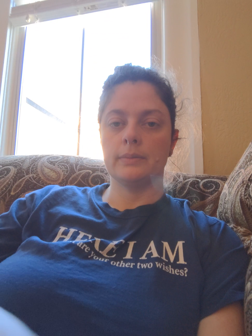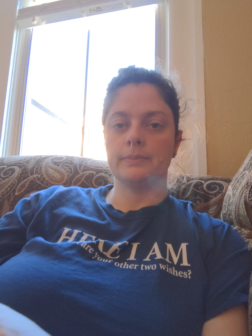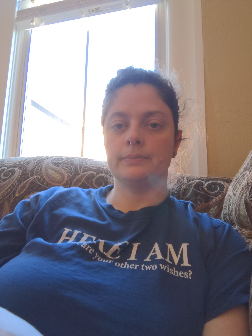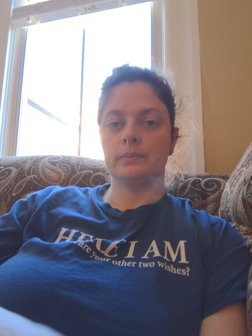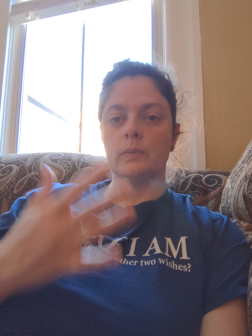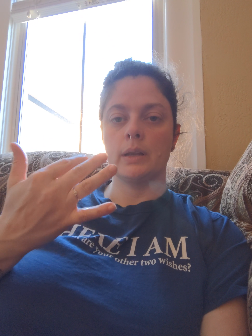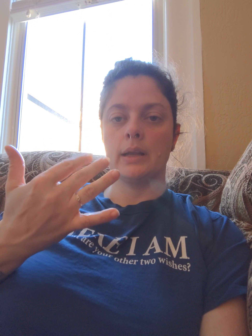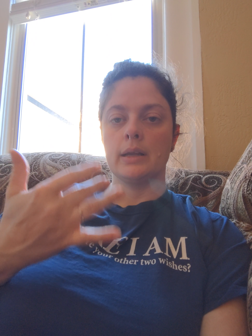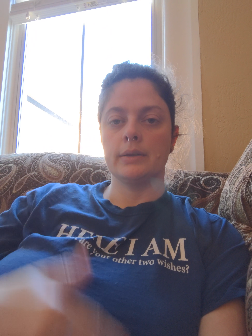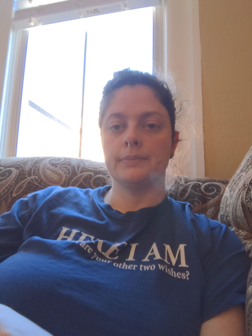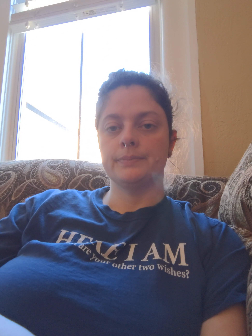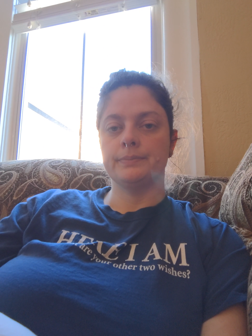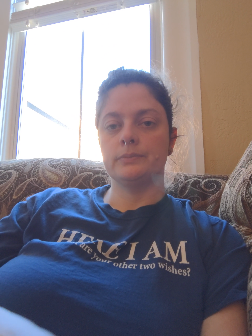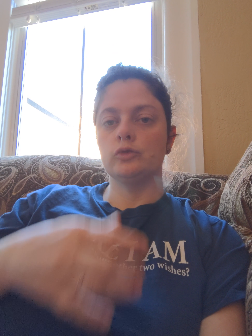wait